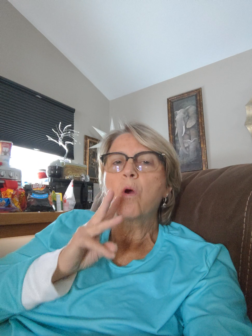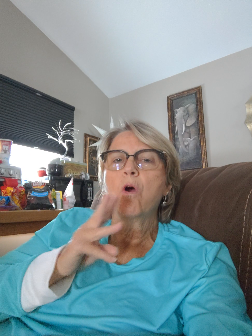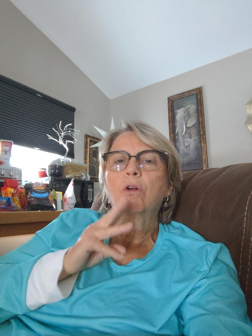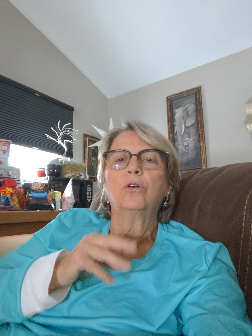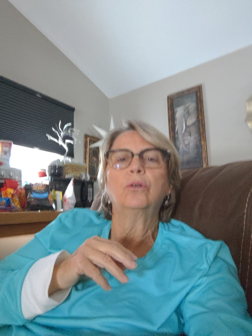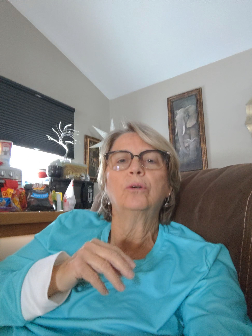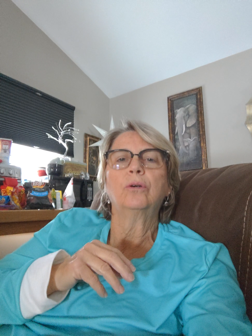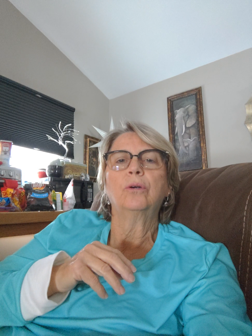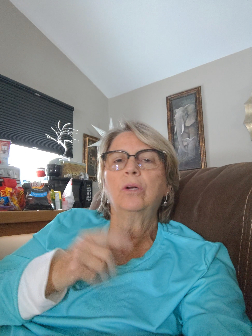water